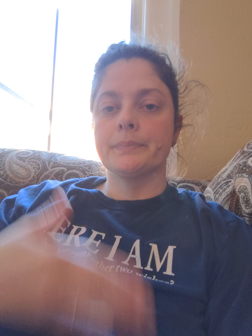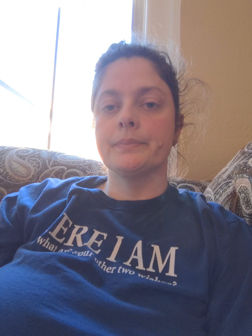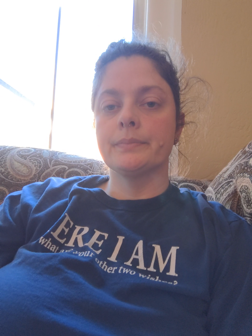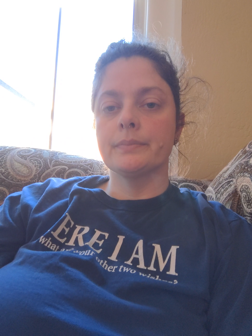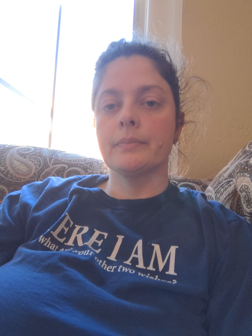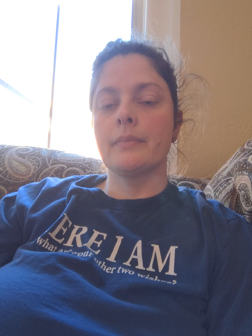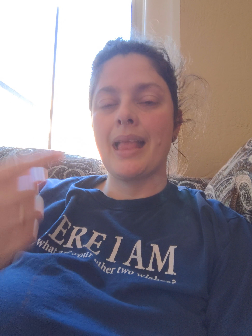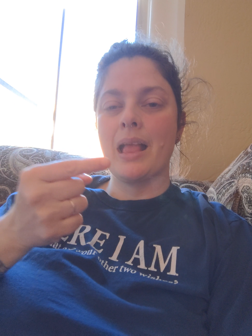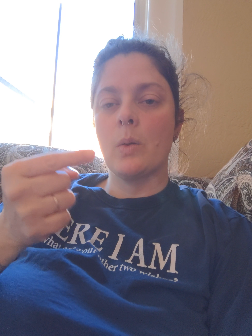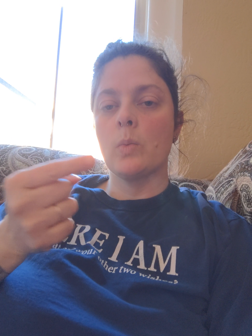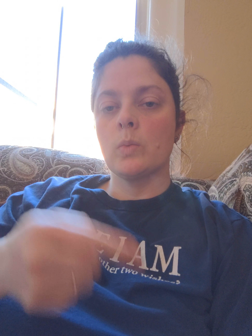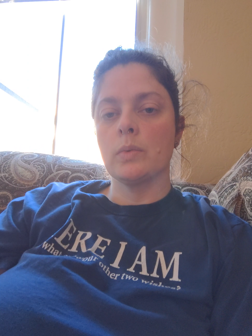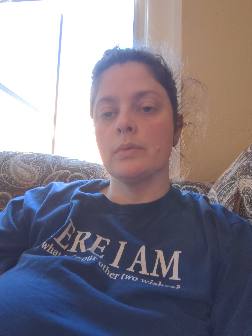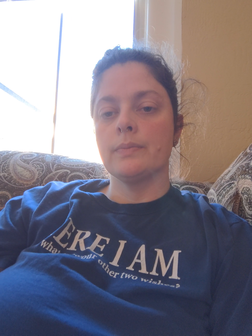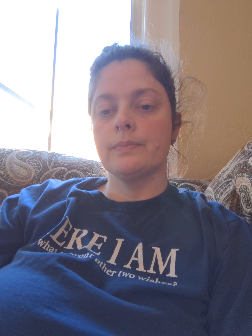owie